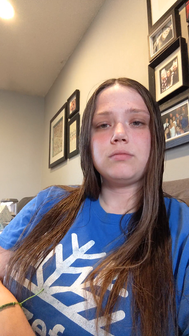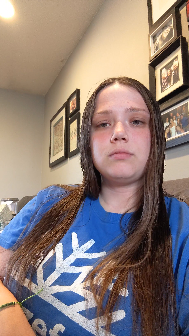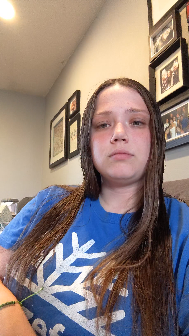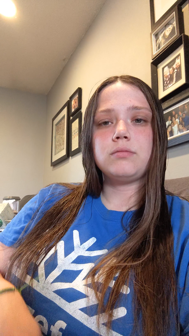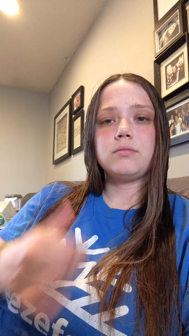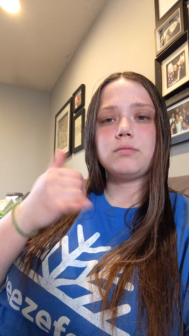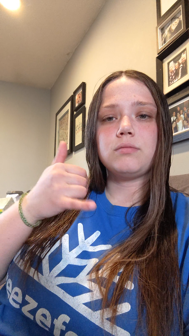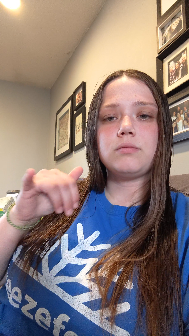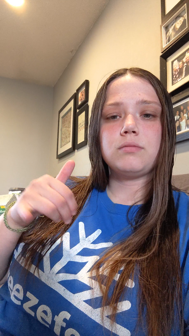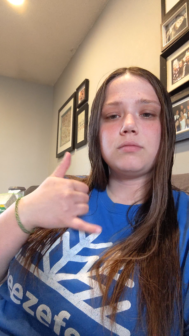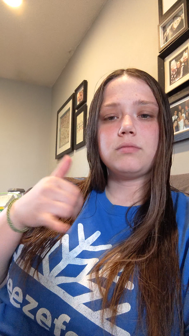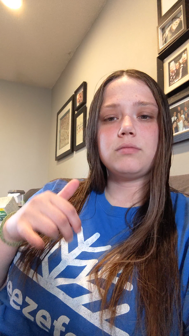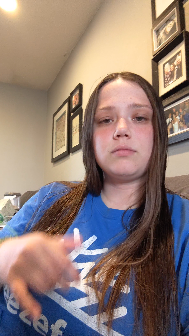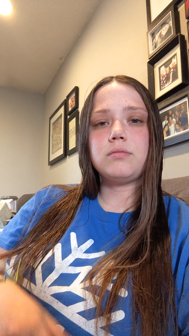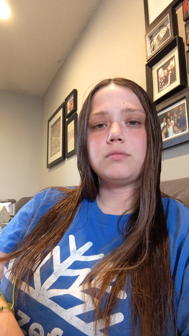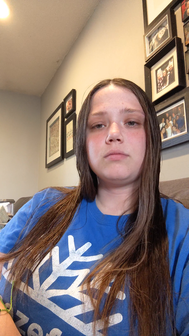party